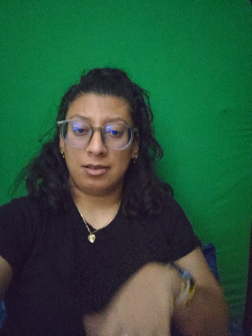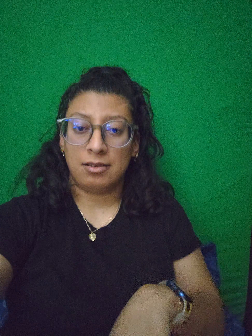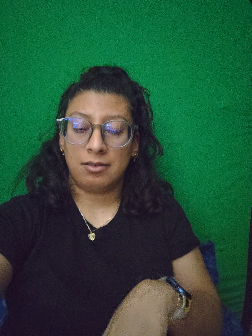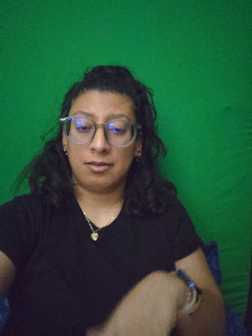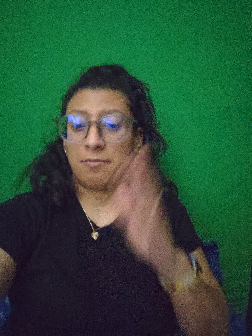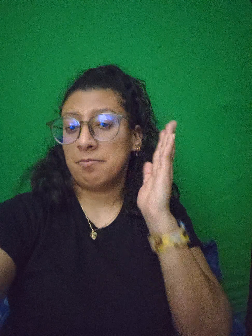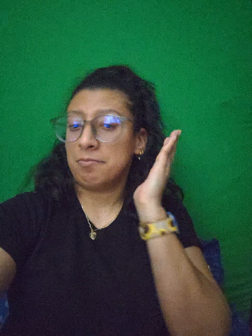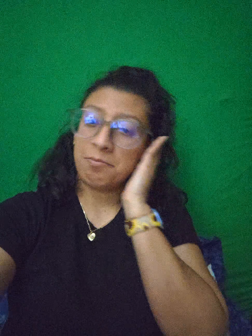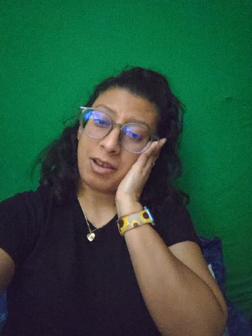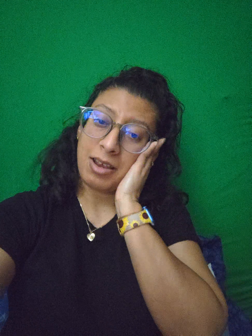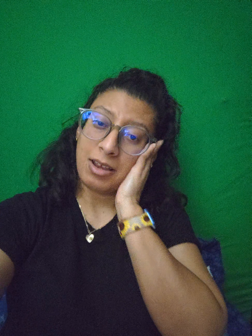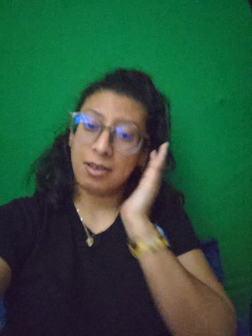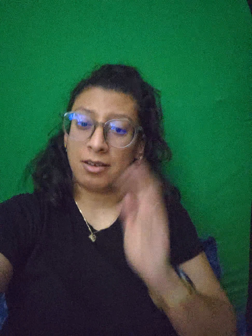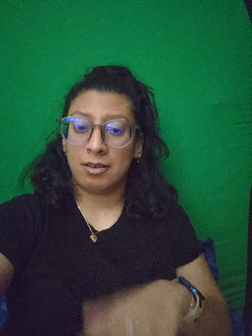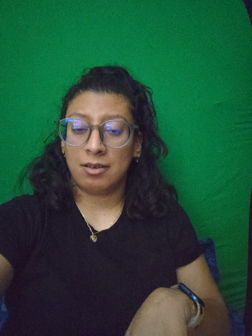bedroom